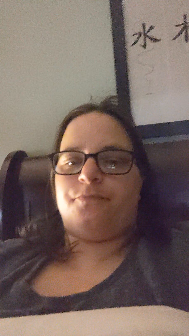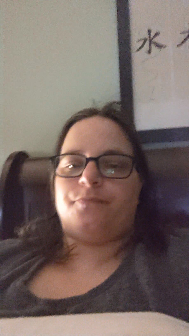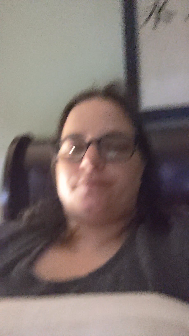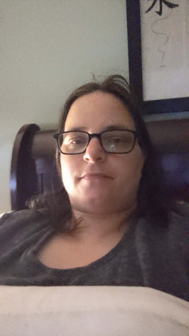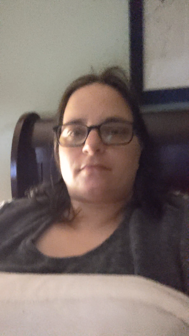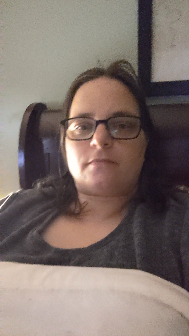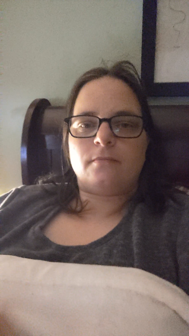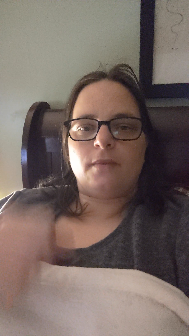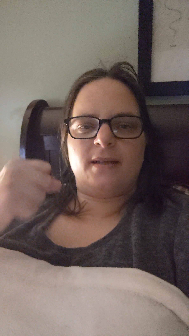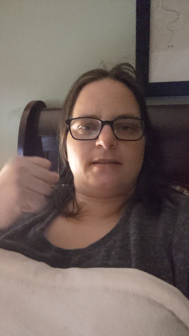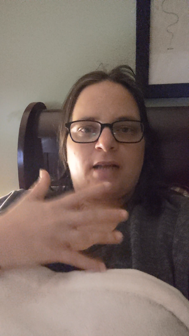scared